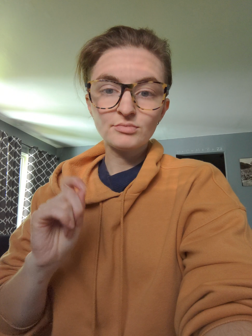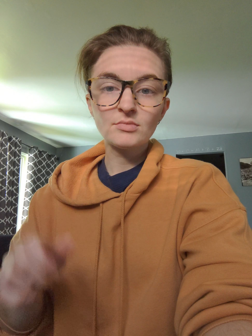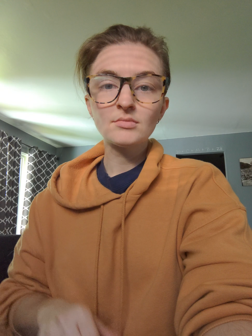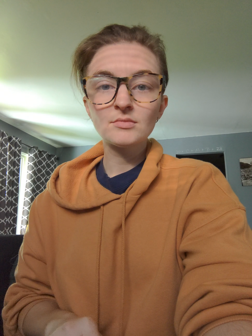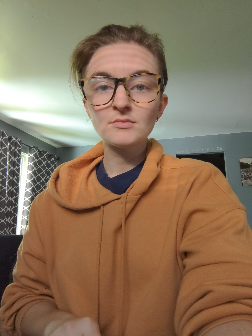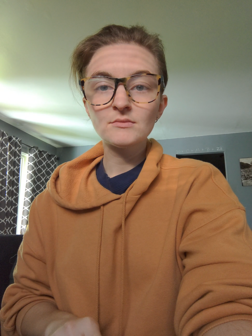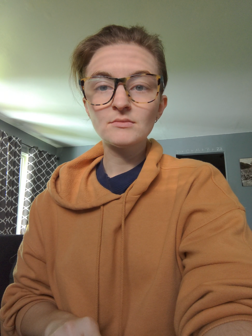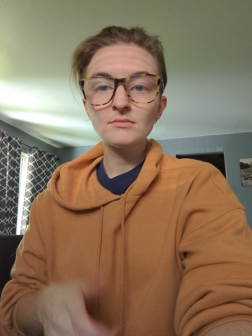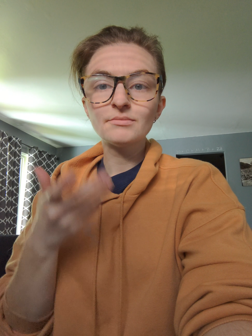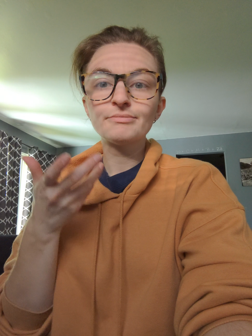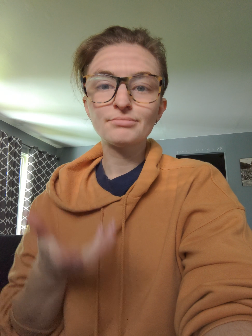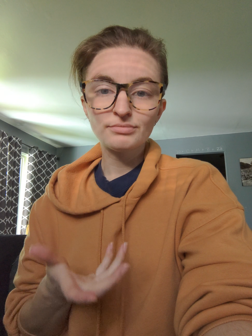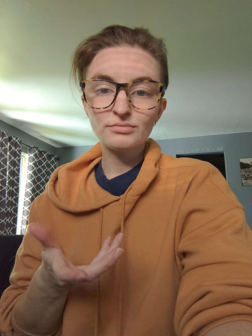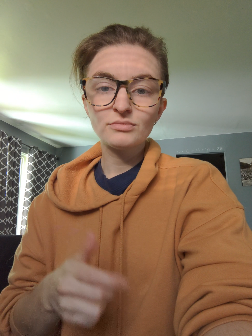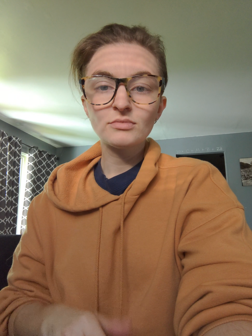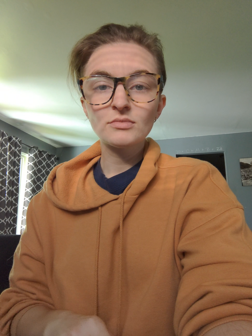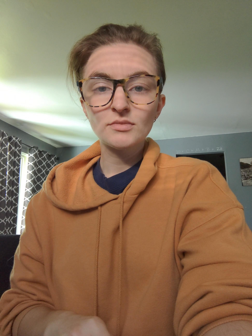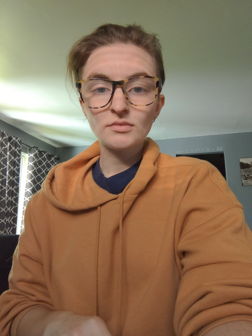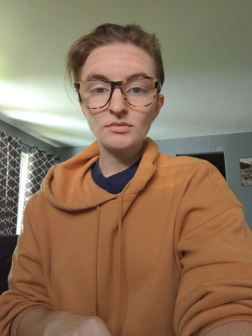heavy